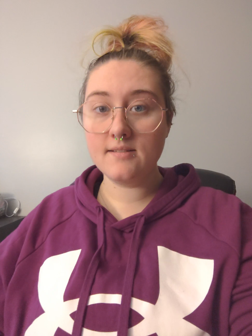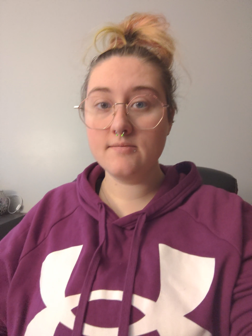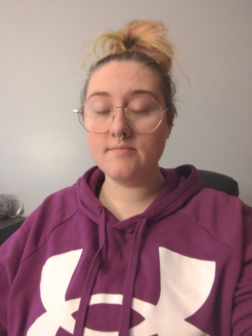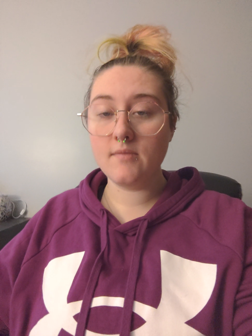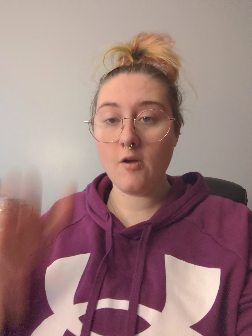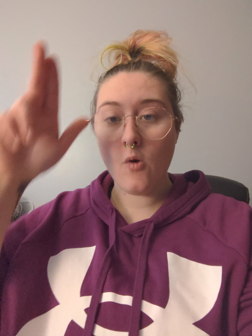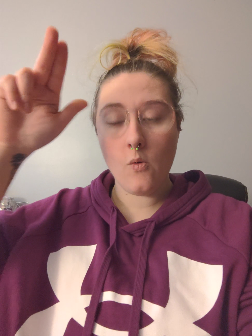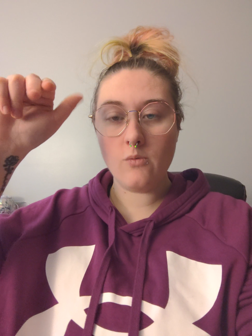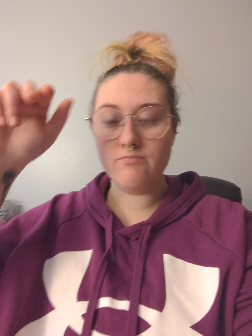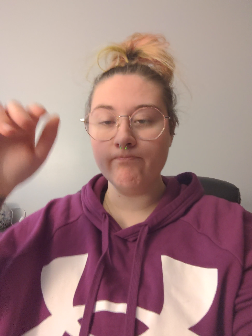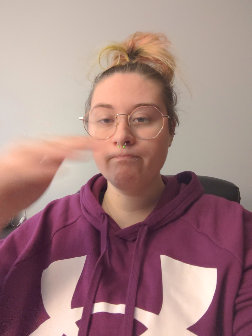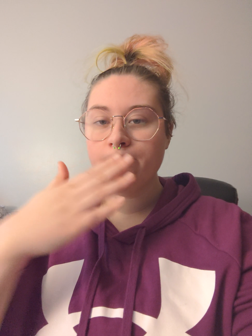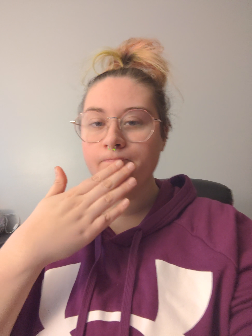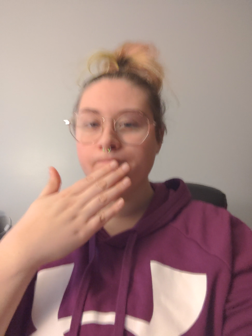horse